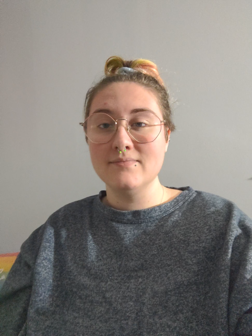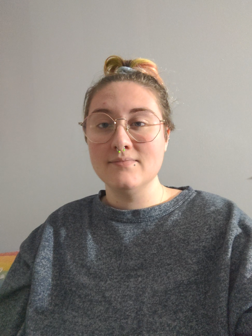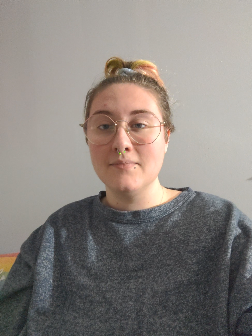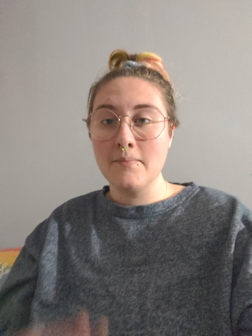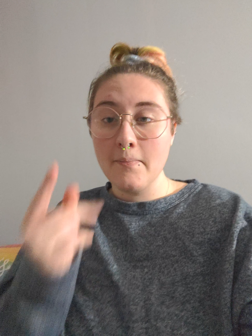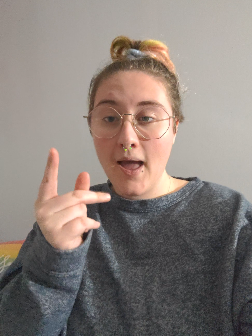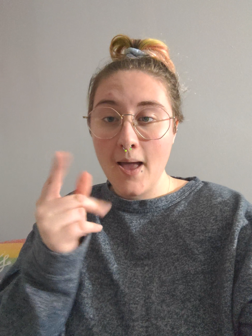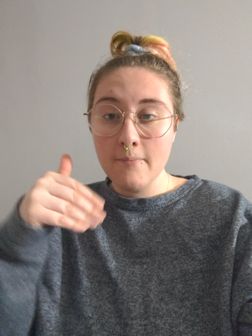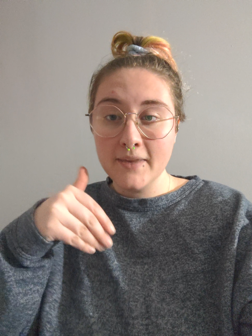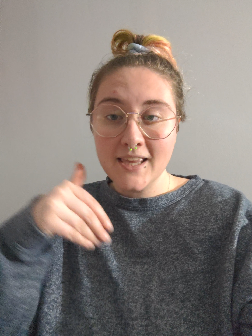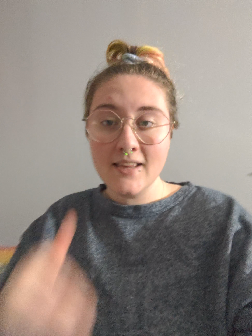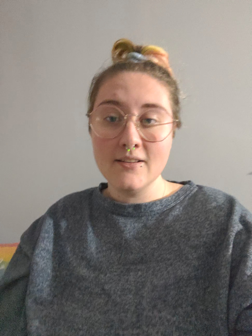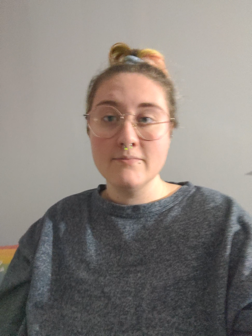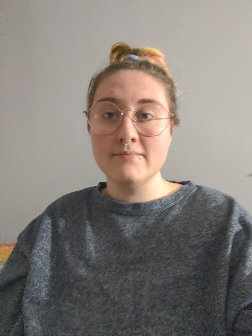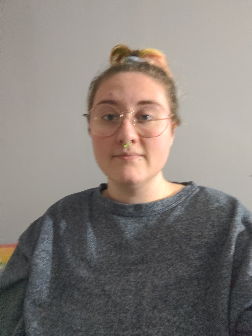puppy